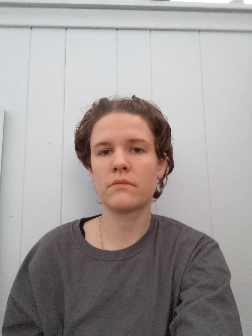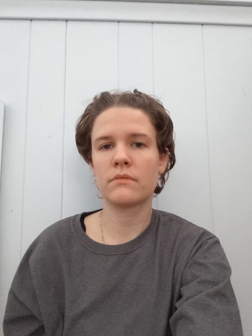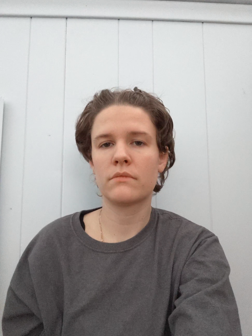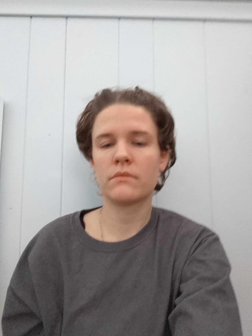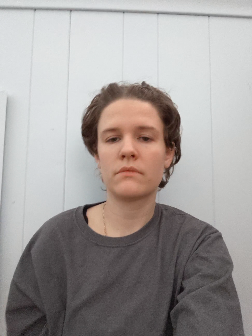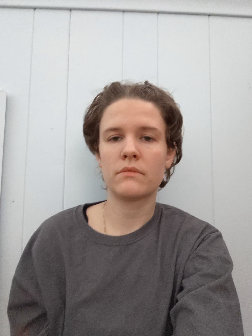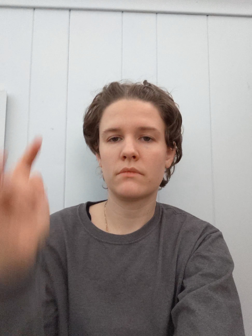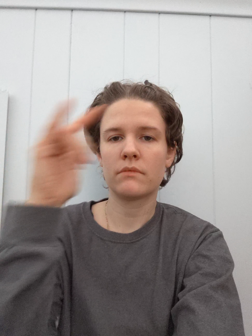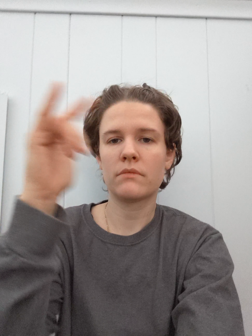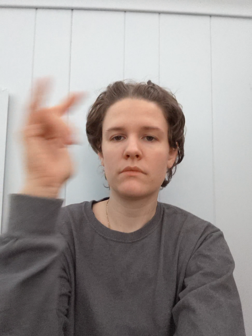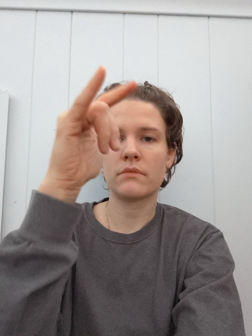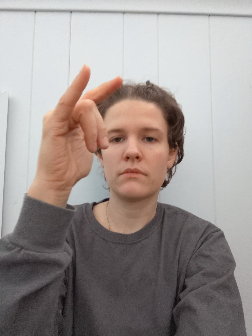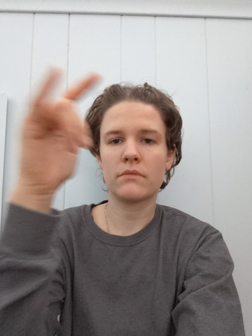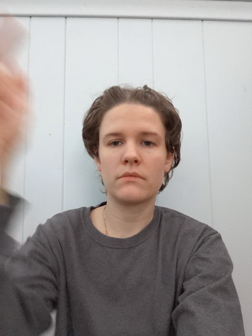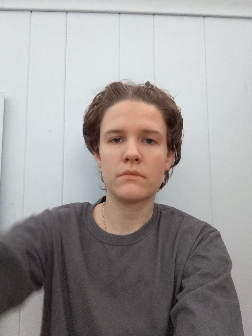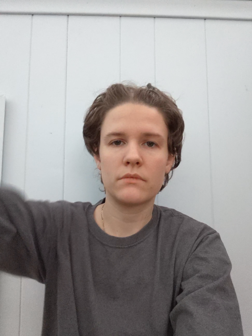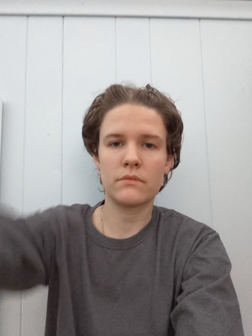airplane